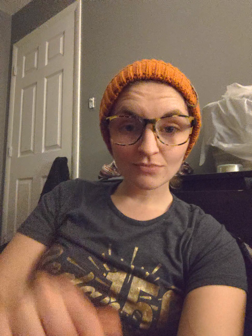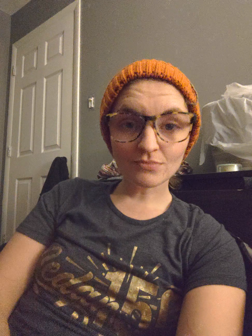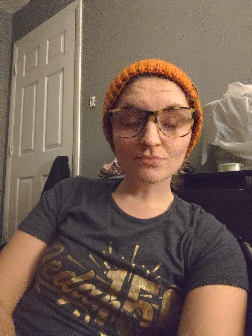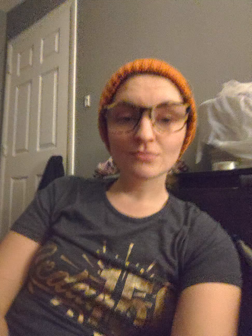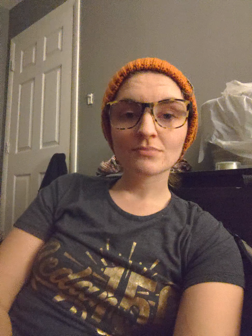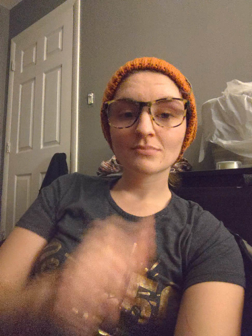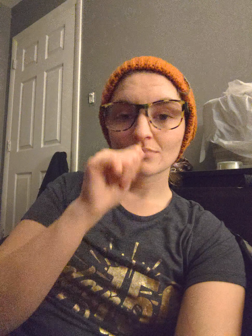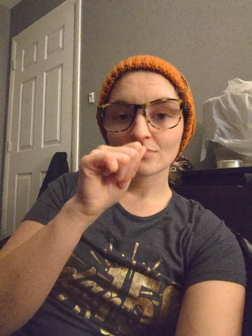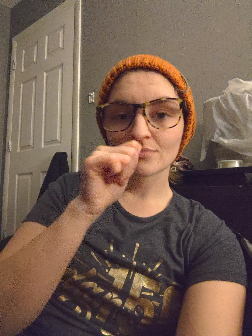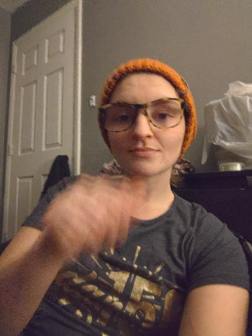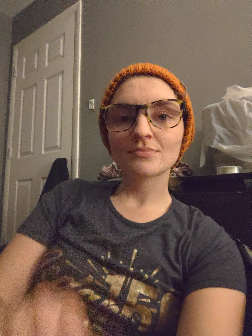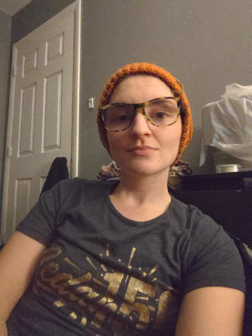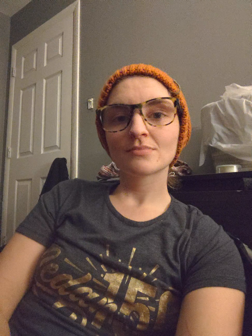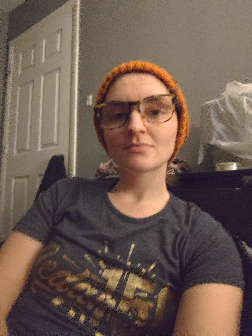nuts